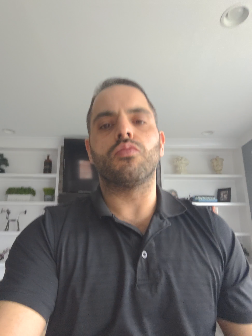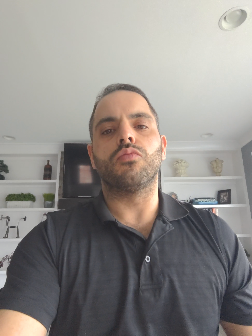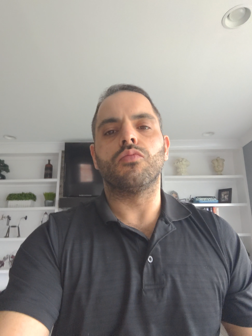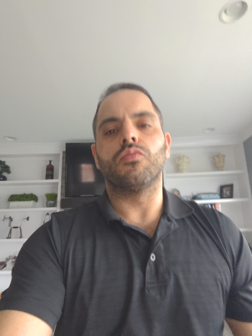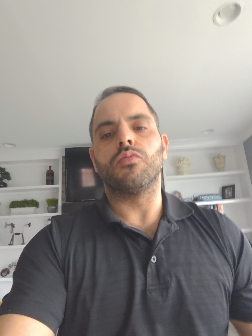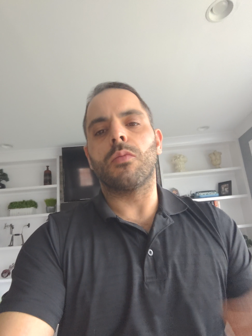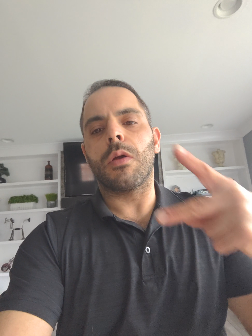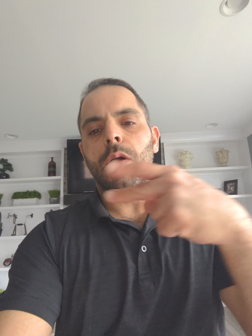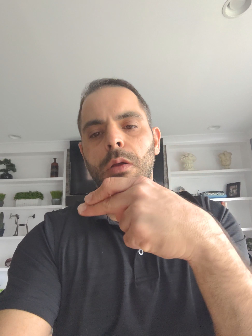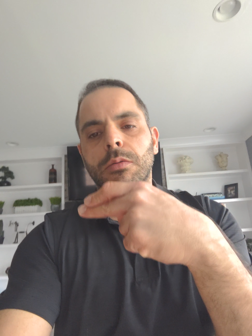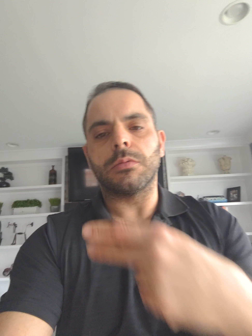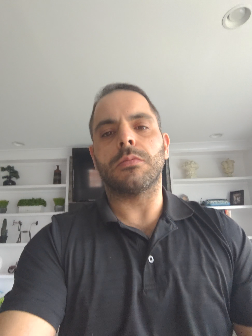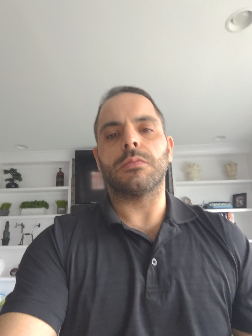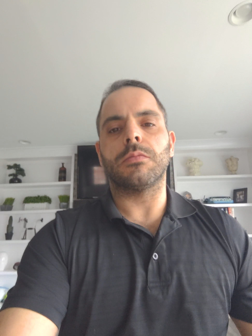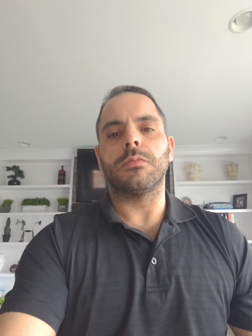cut